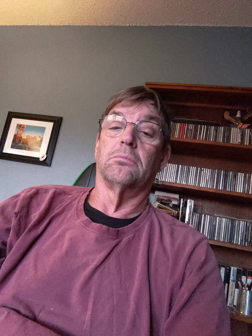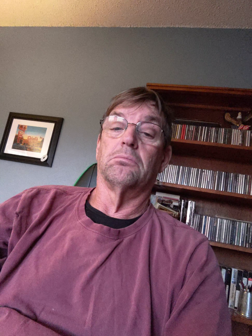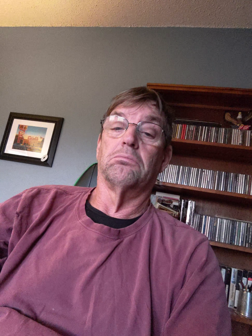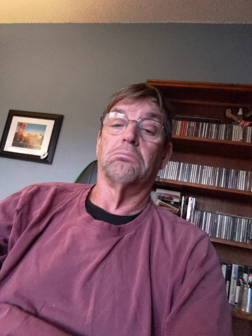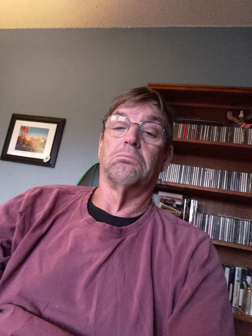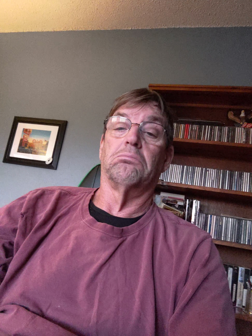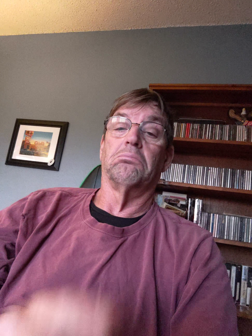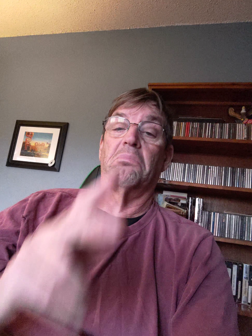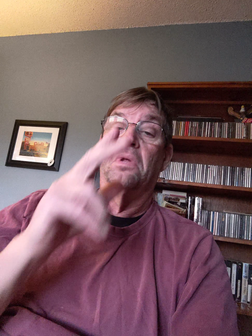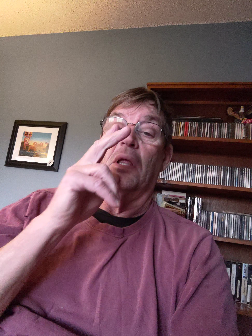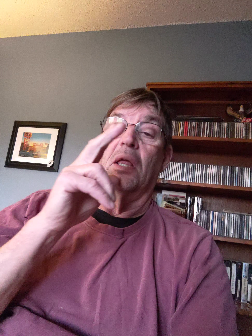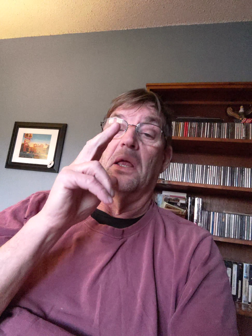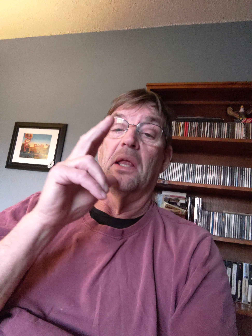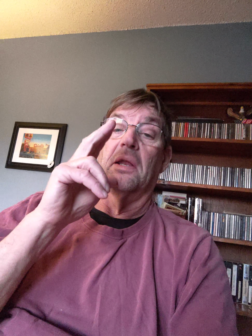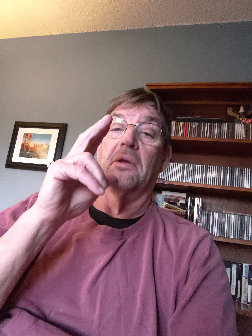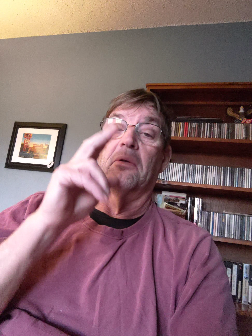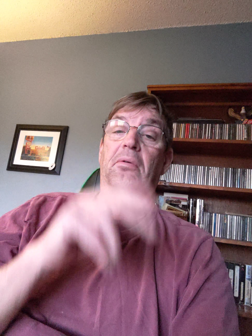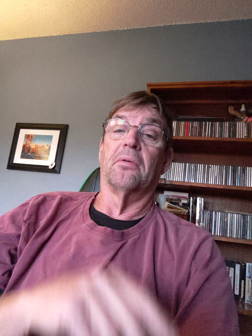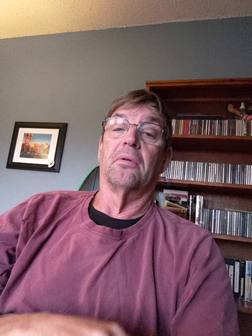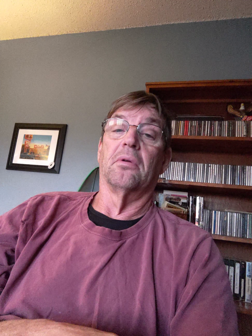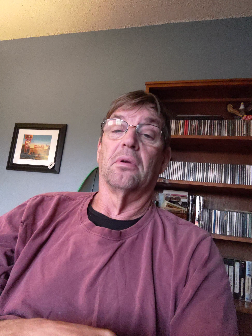hen